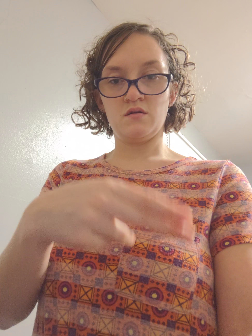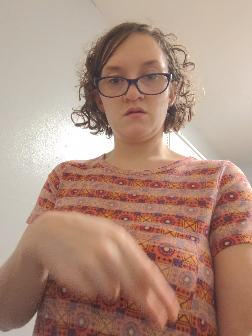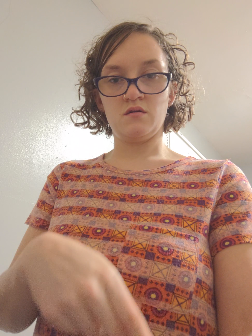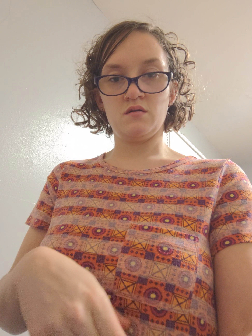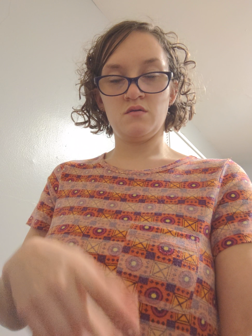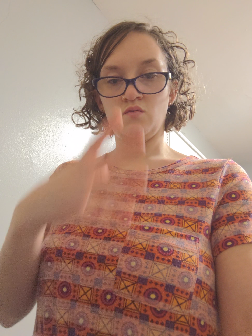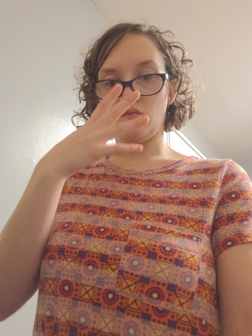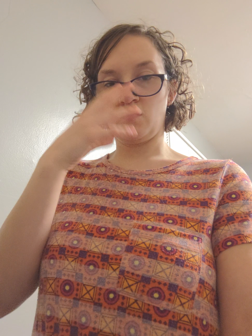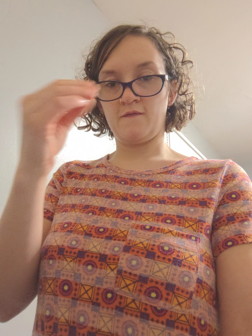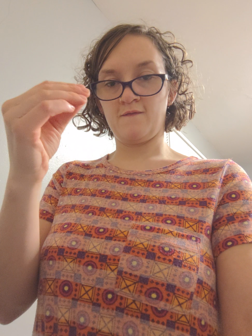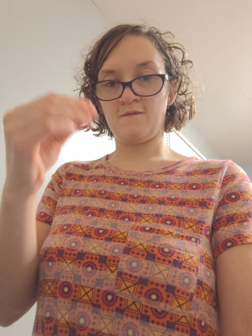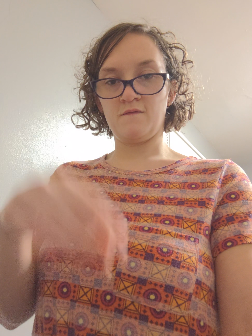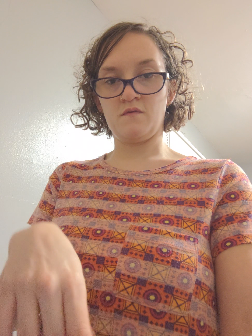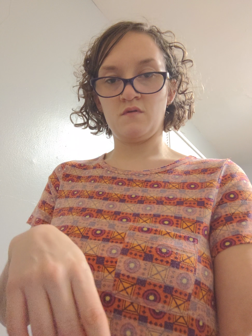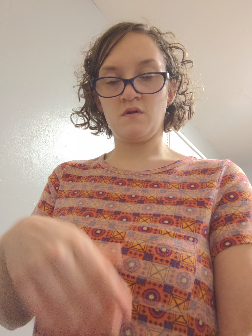wolf